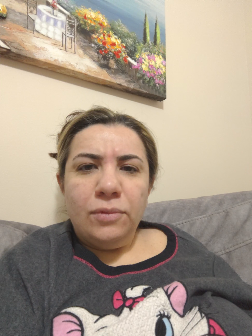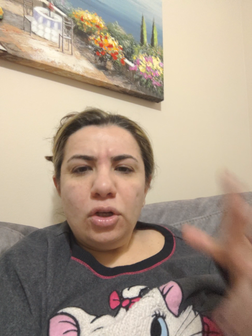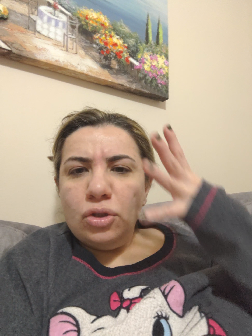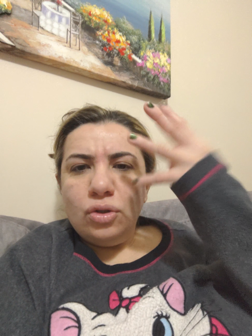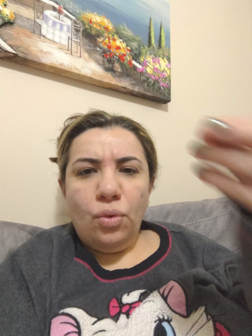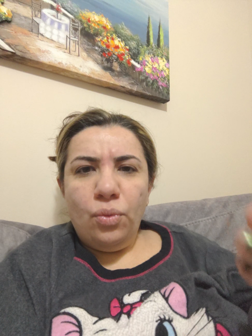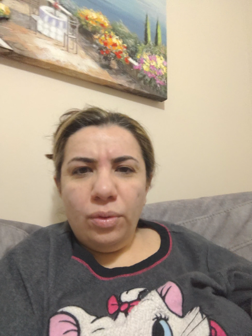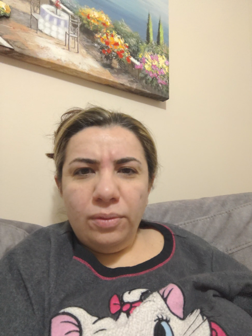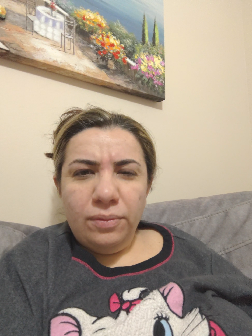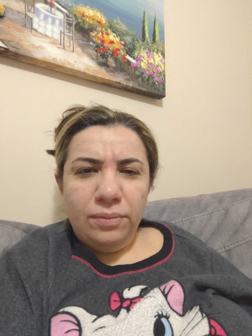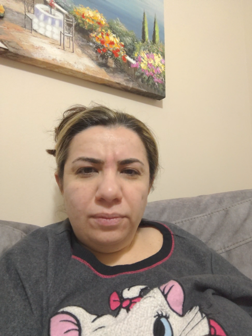go